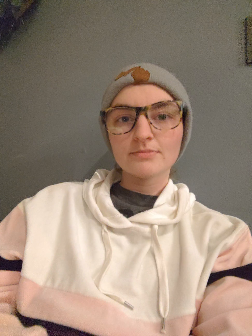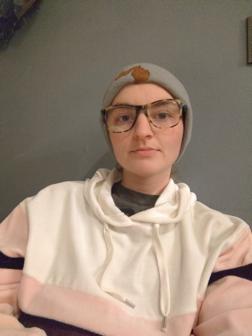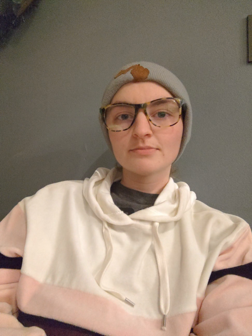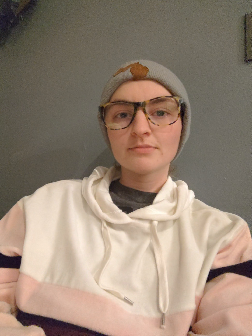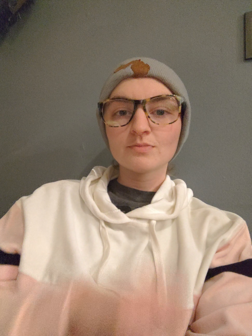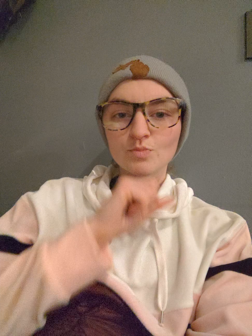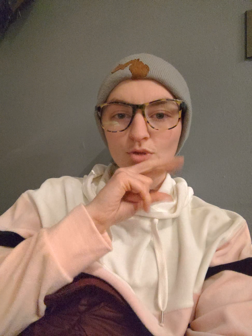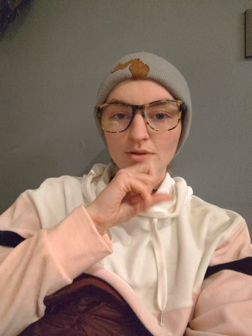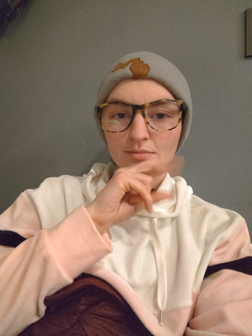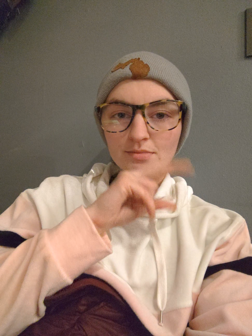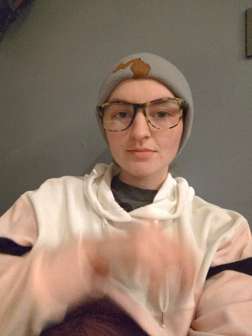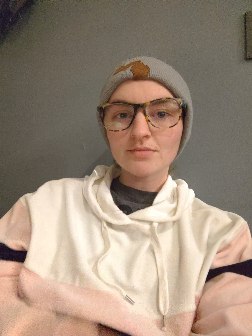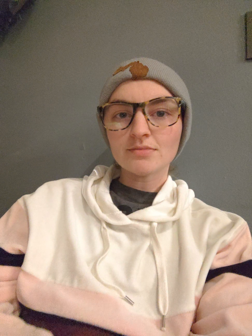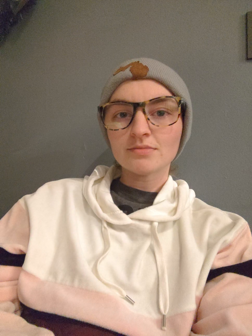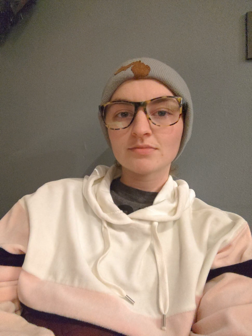frog